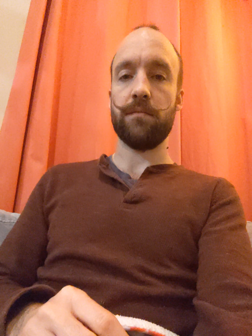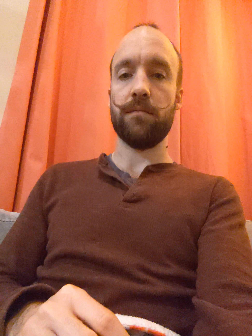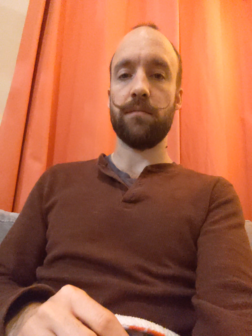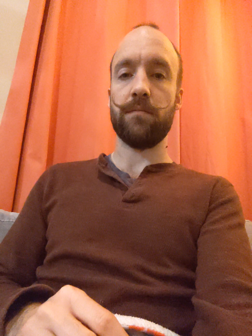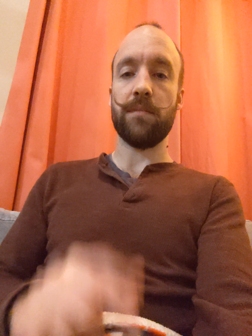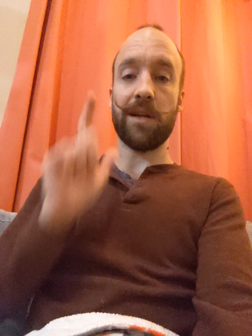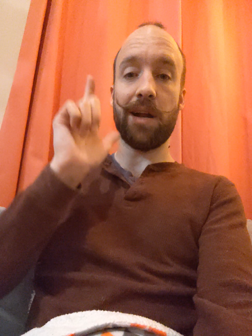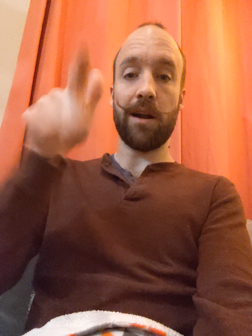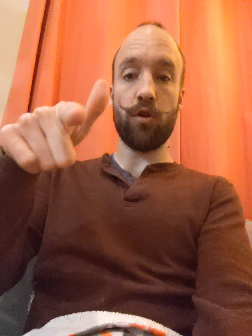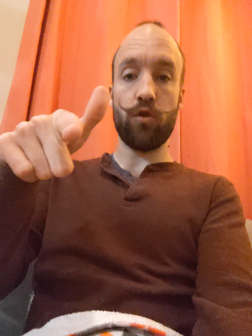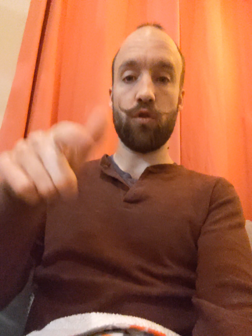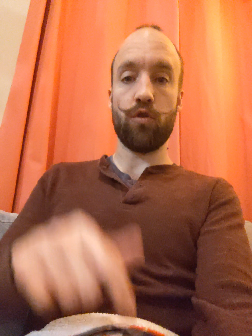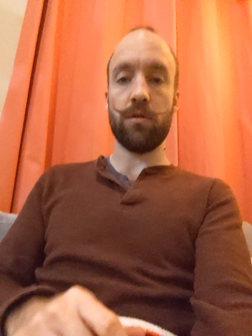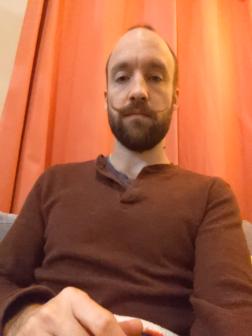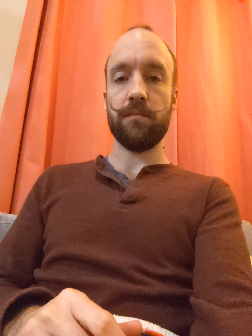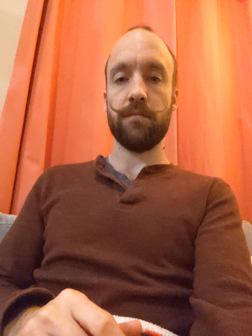later